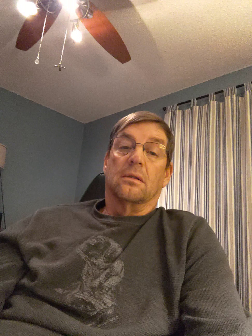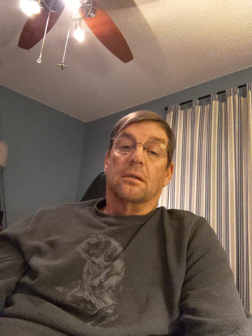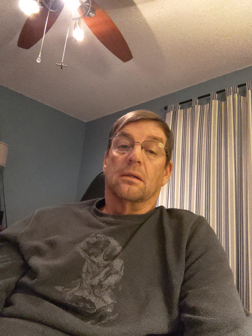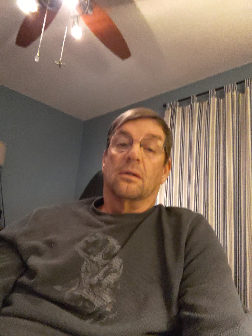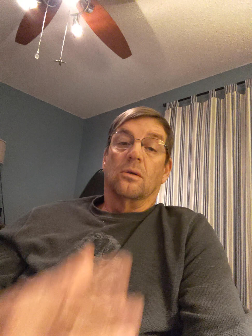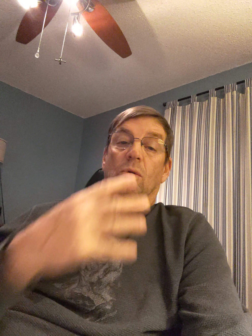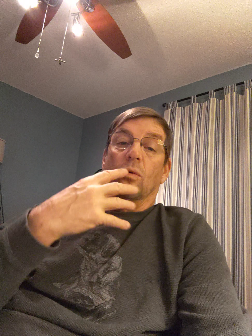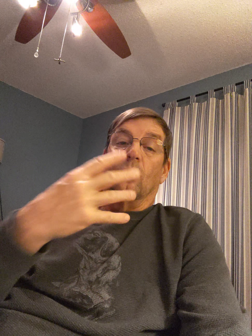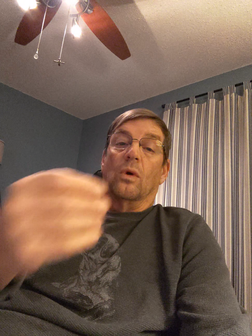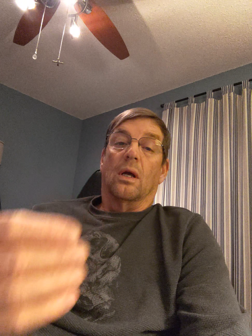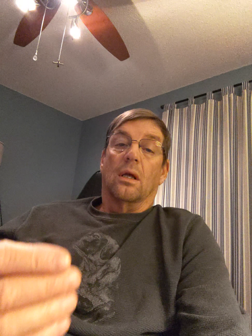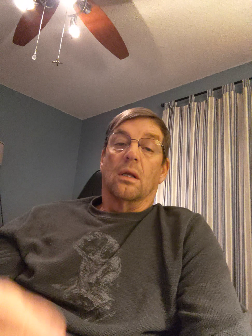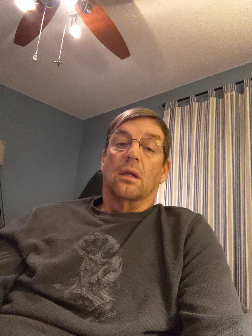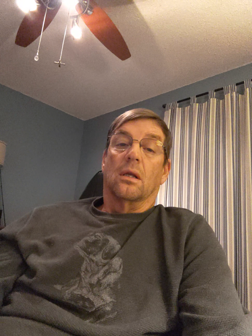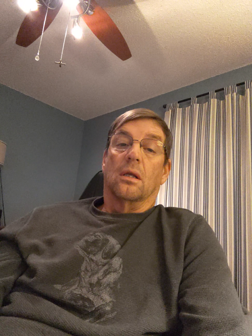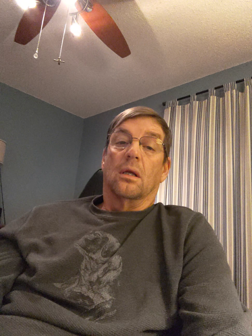wet